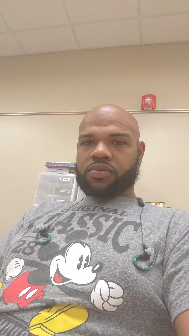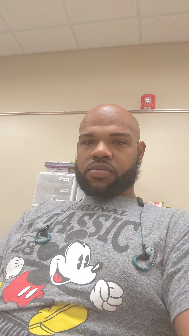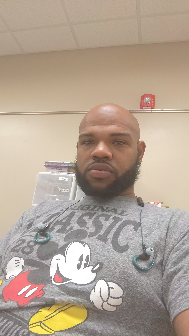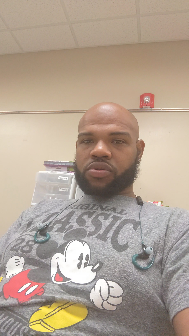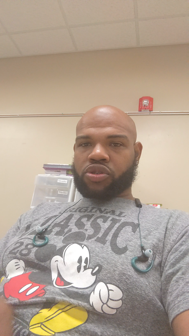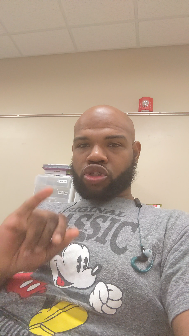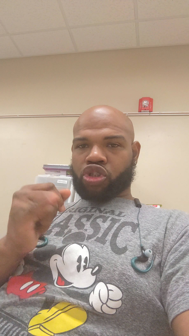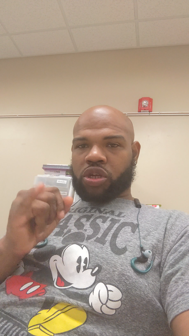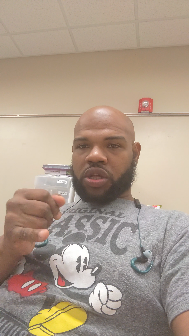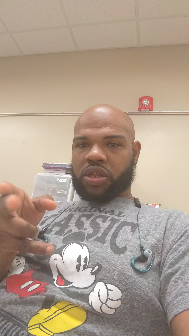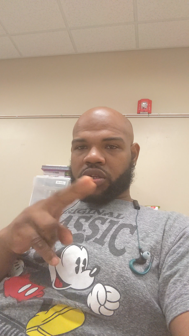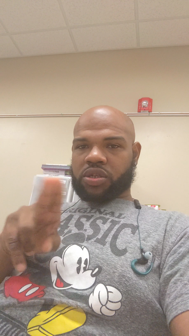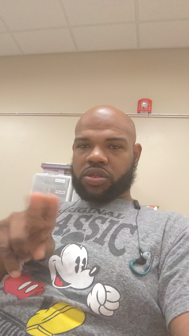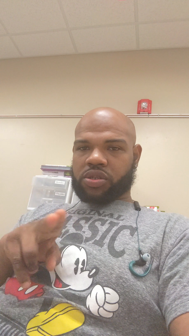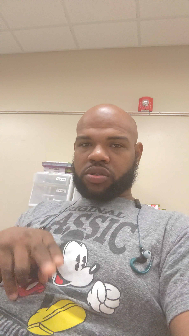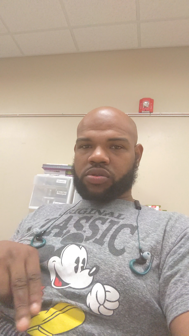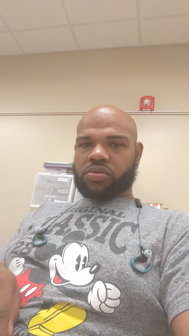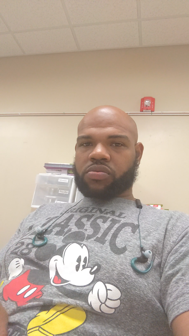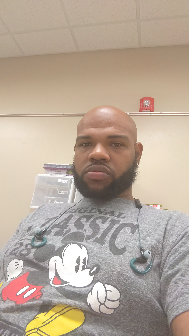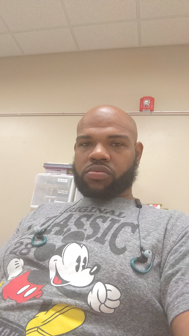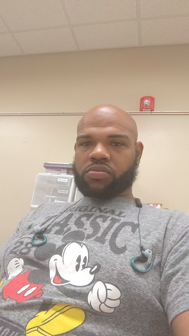jelly